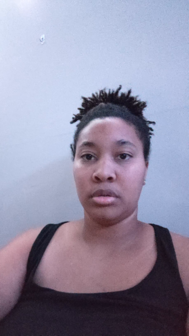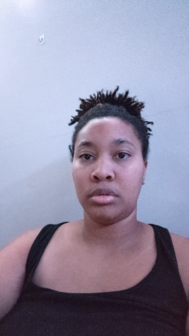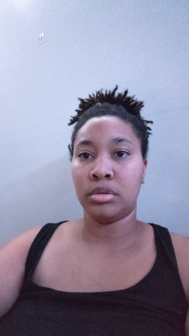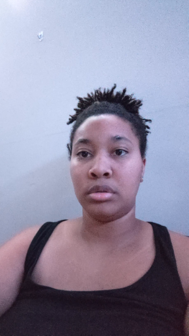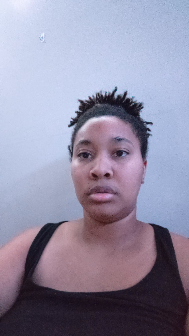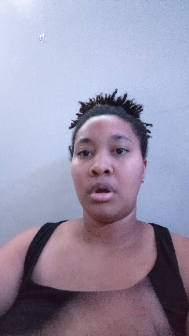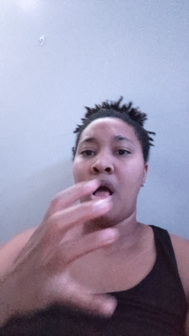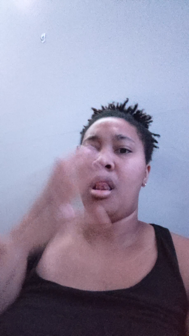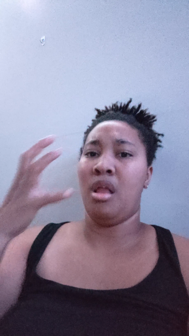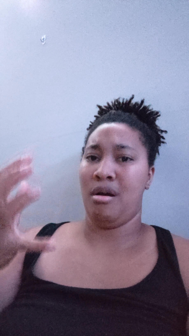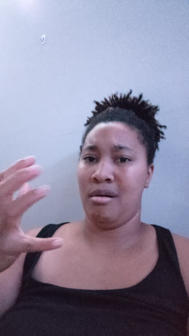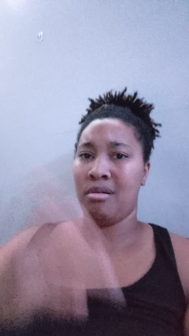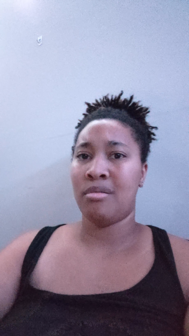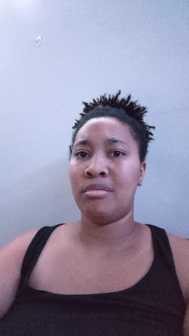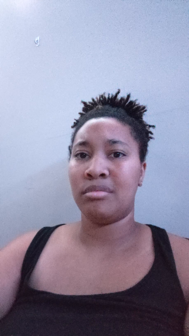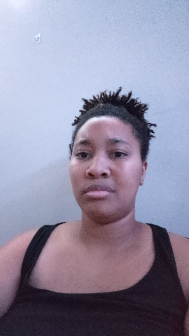a lot